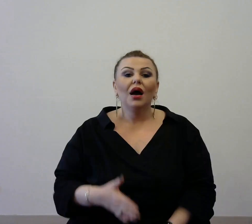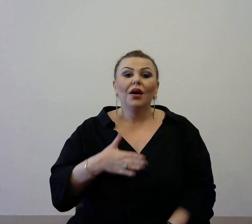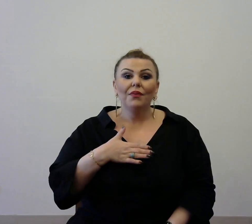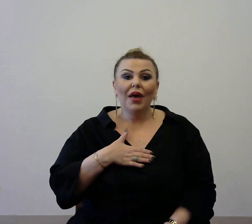mən